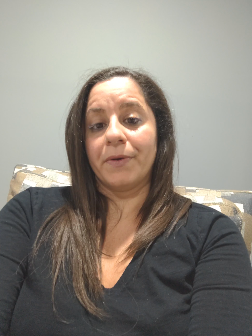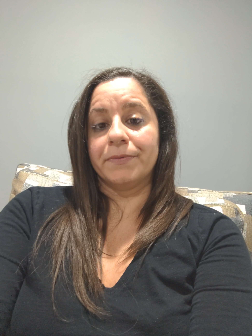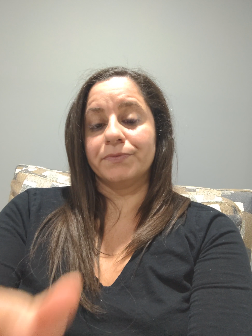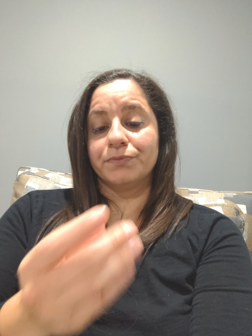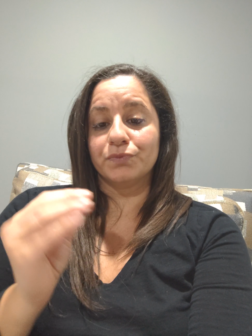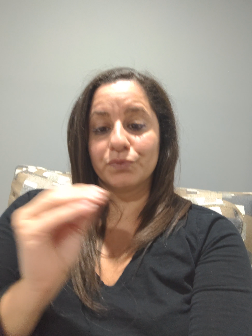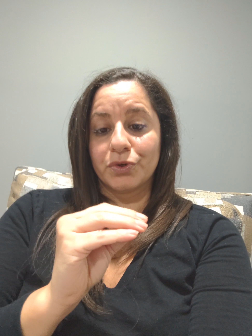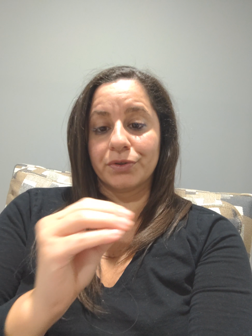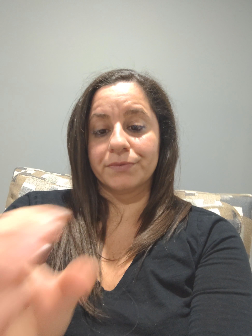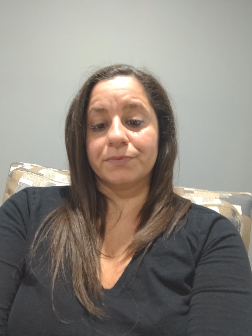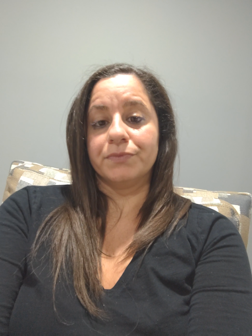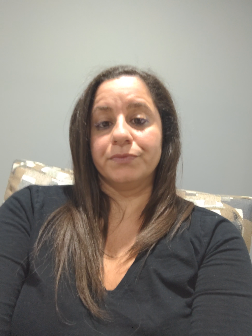kiss